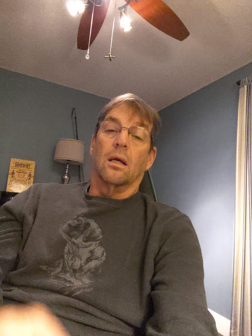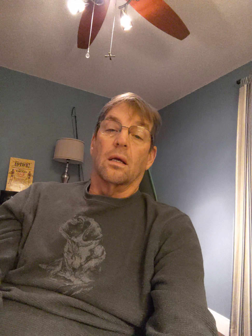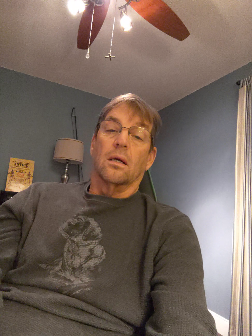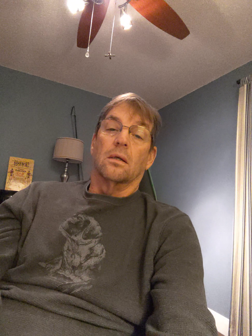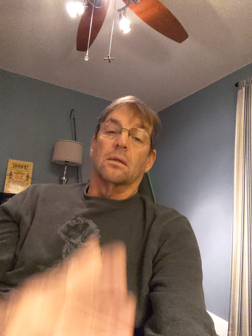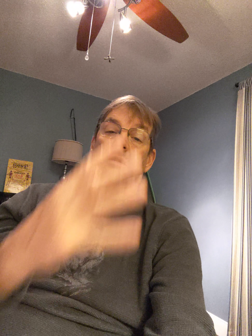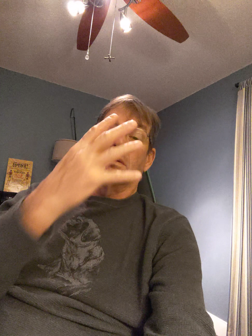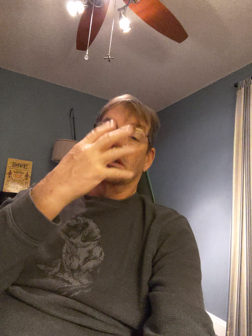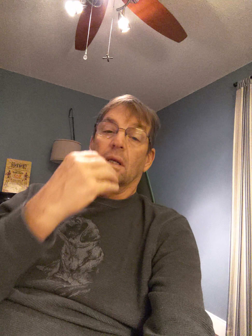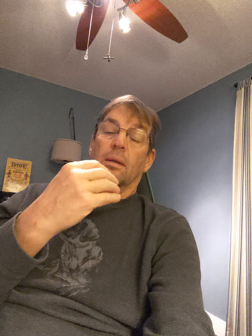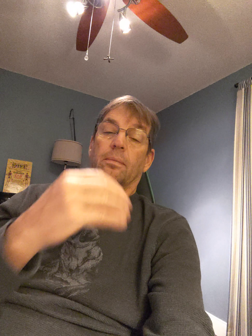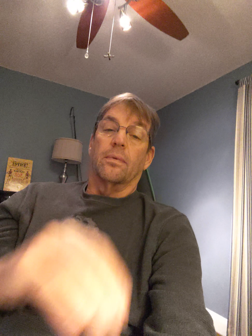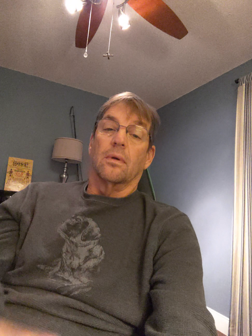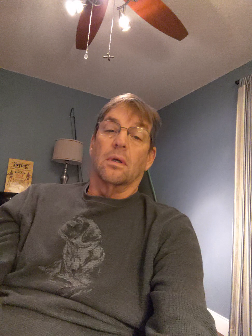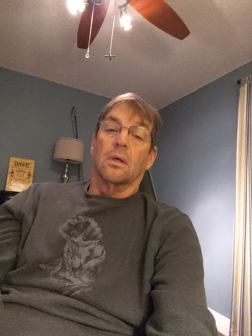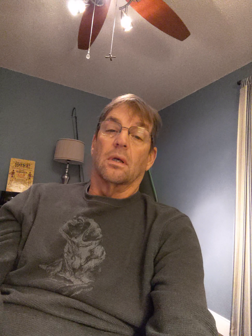sleep